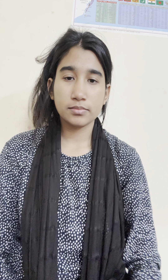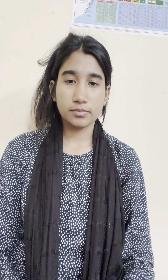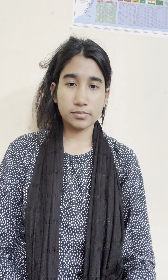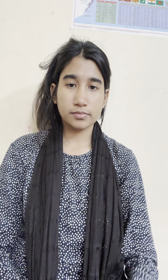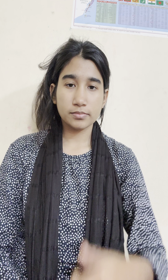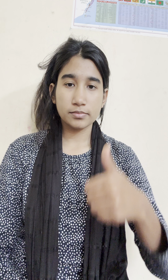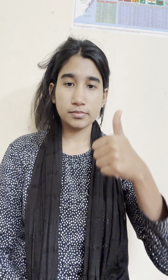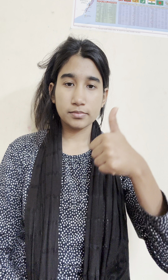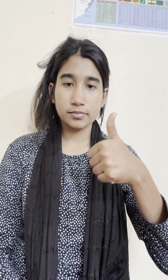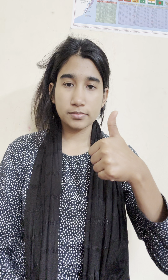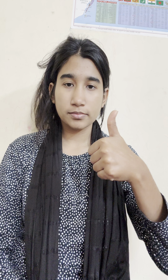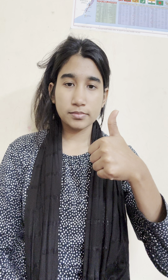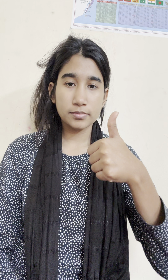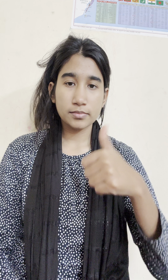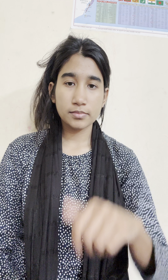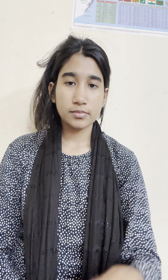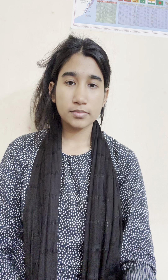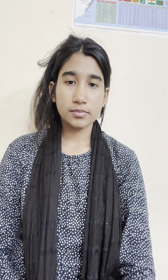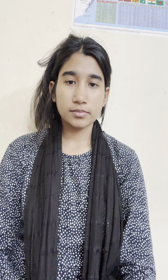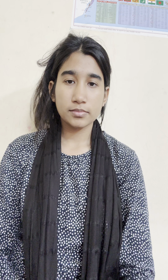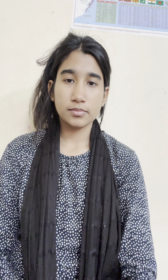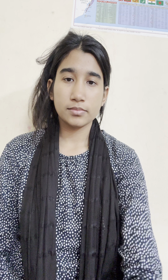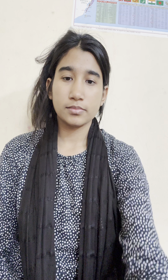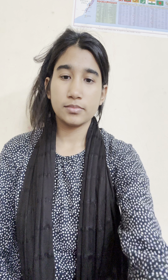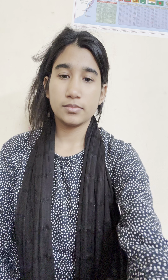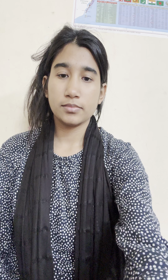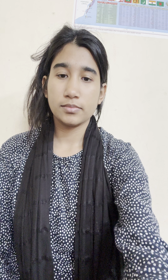ভাল